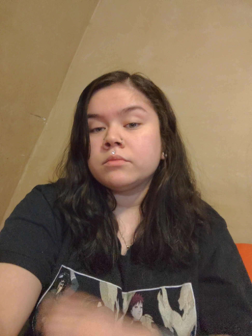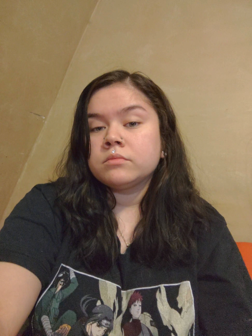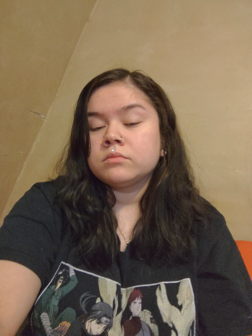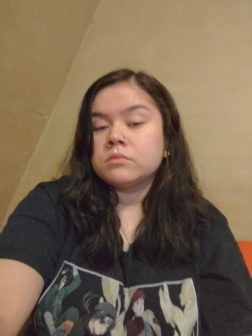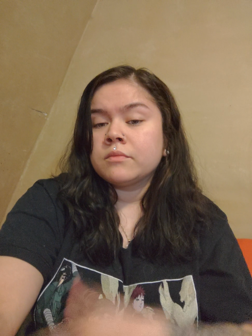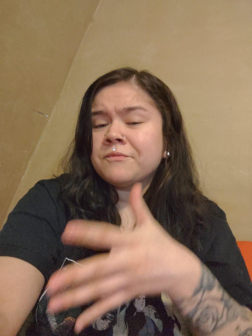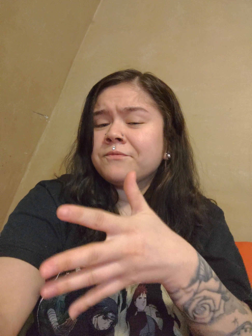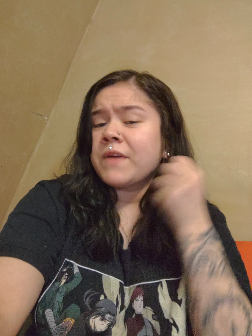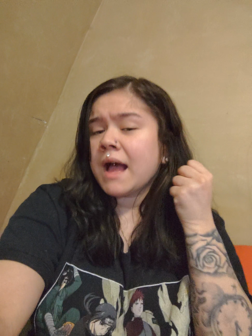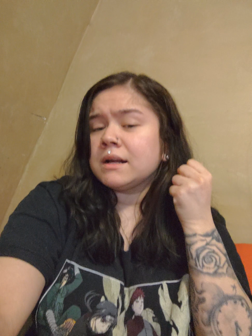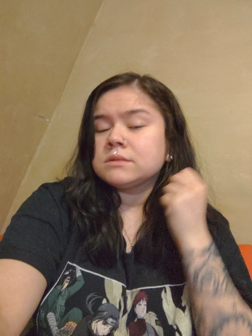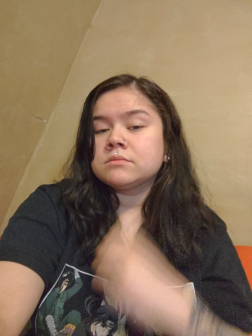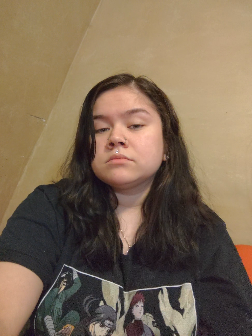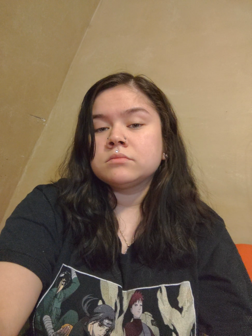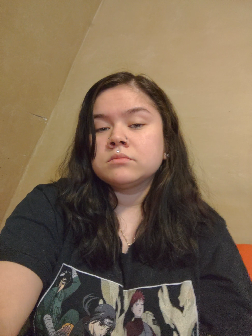fast